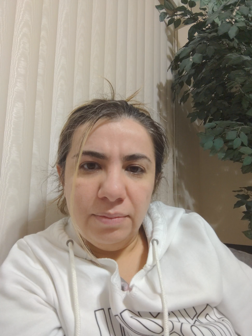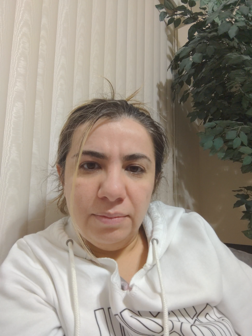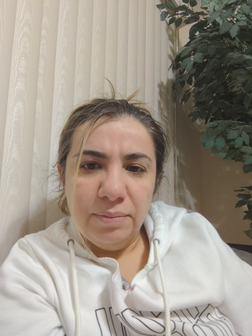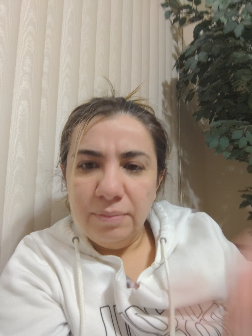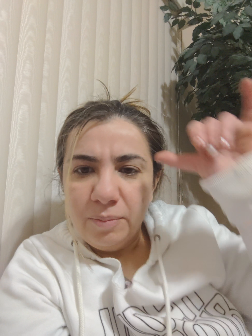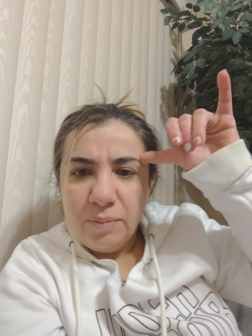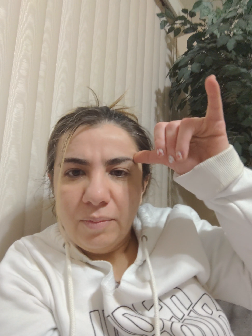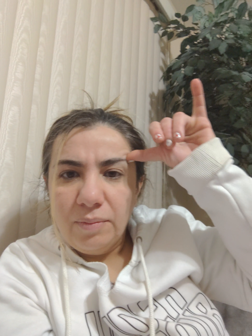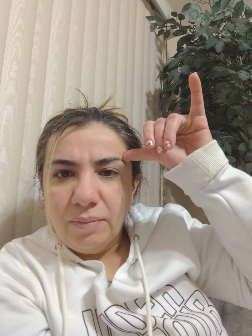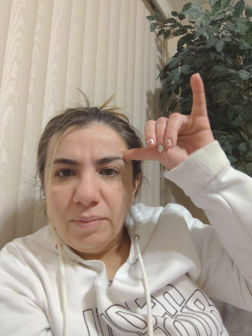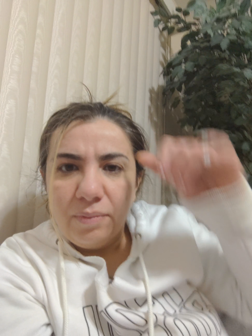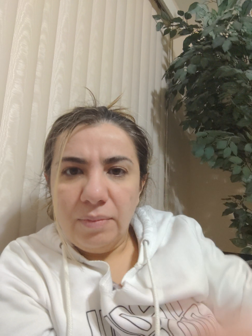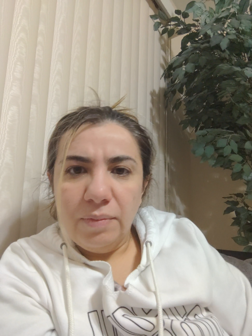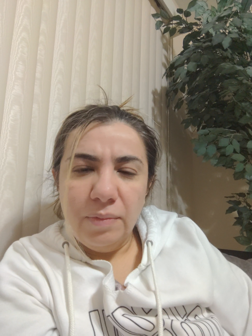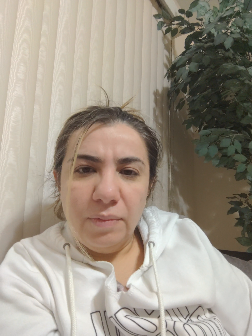cow